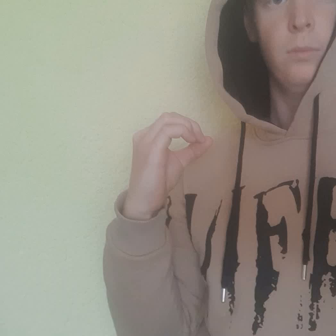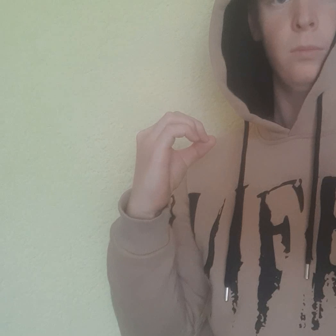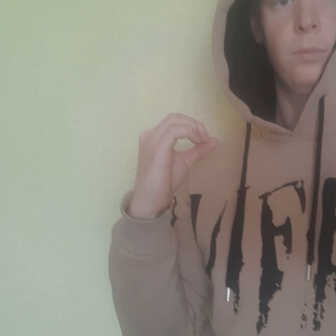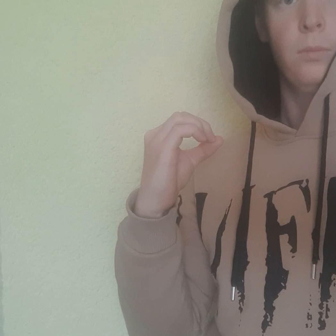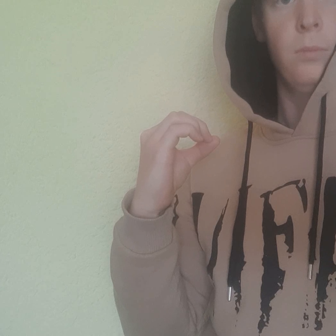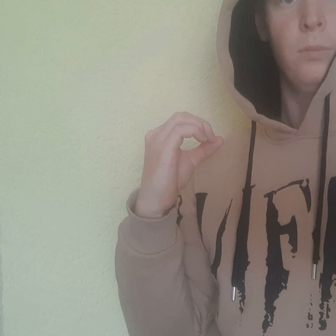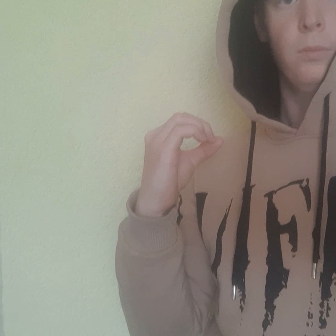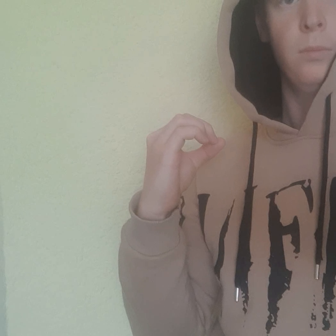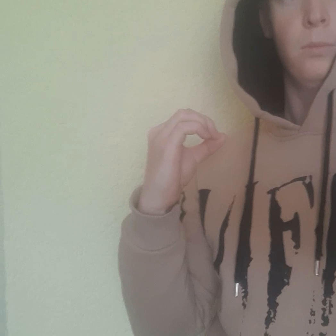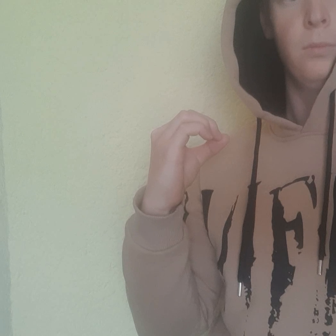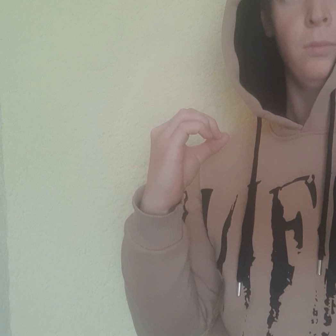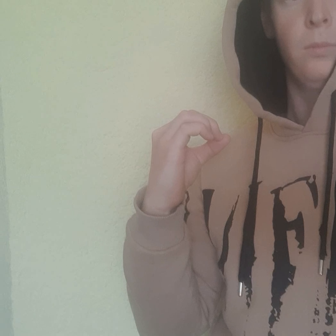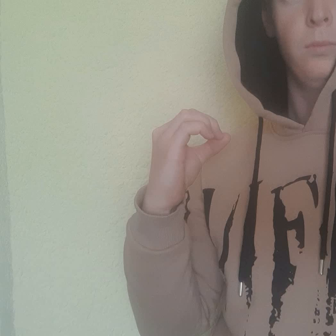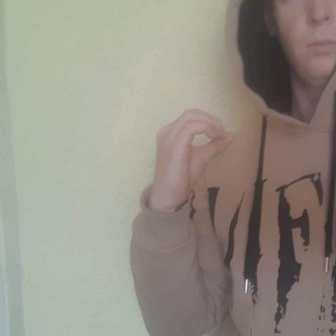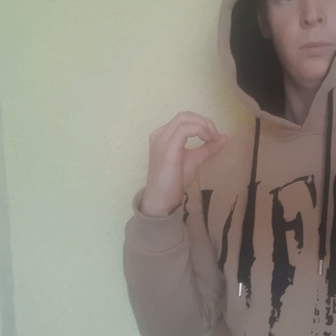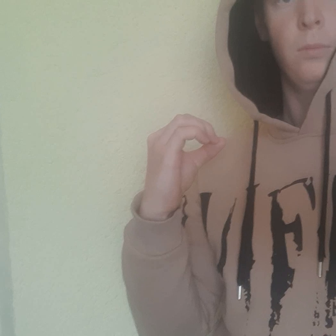Е